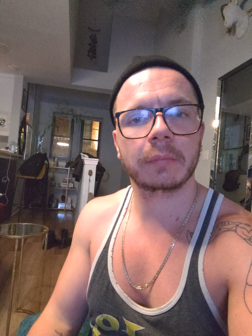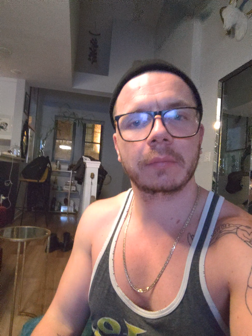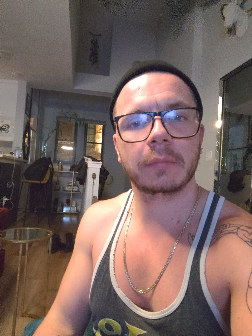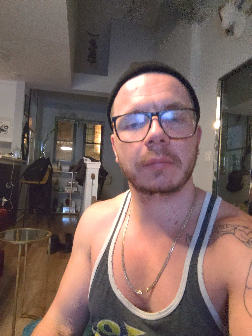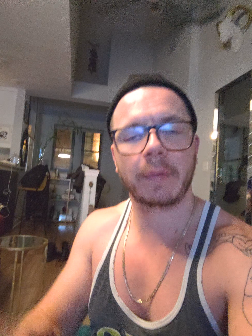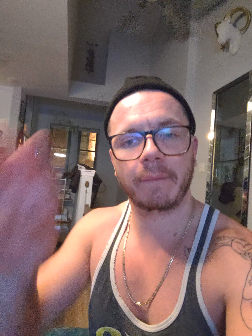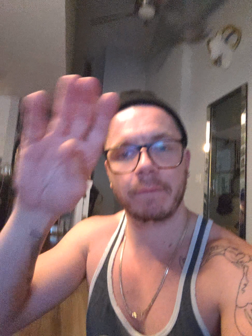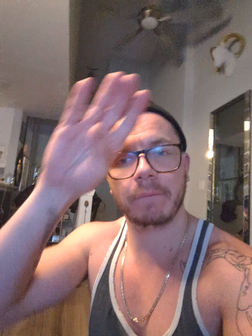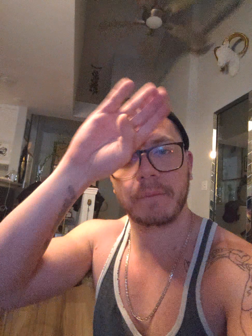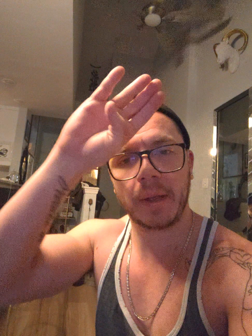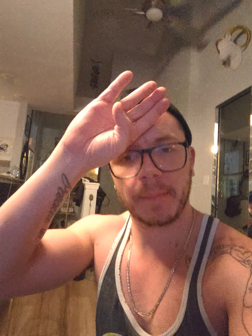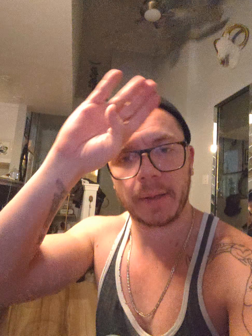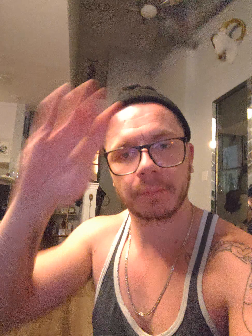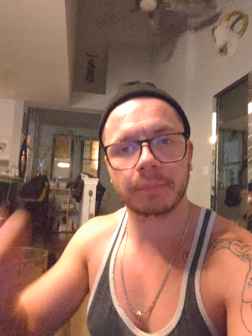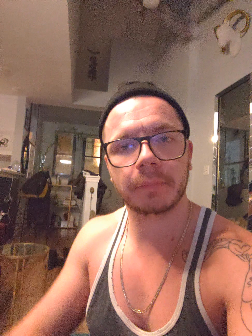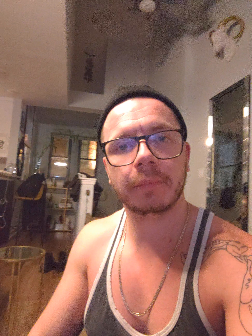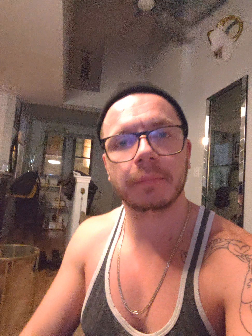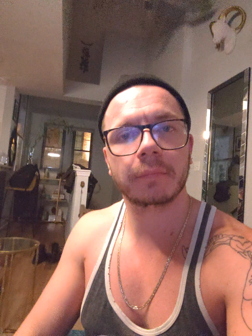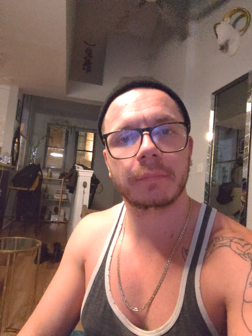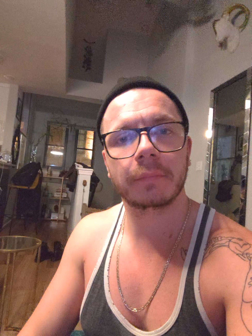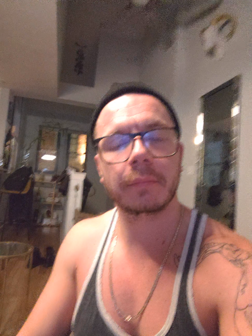fireman